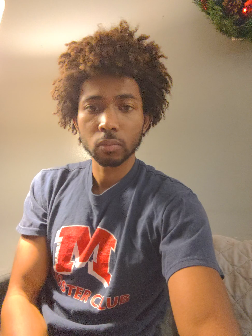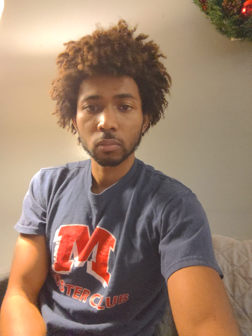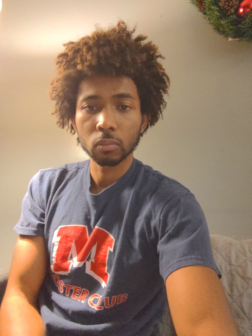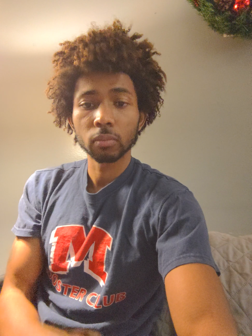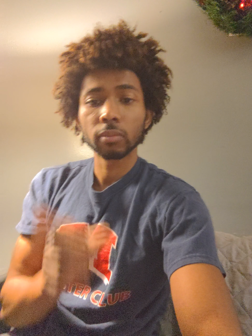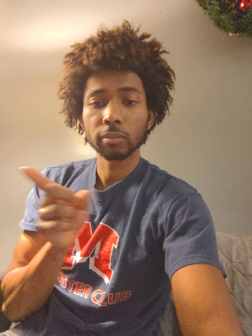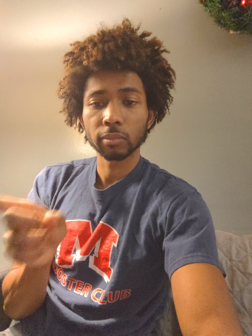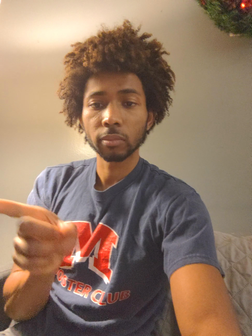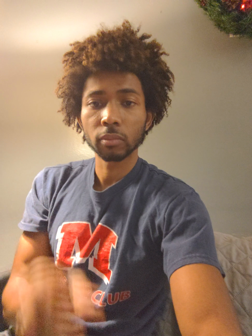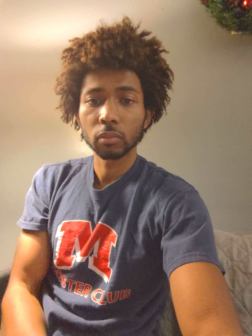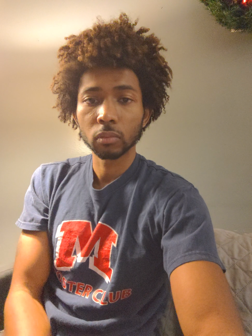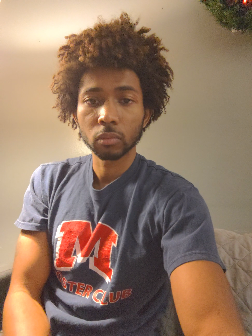he/she/it